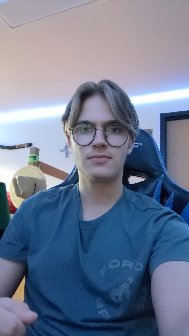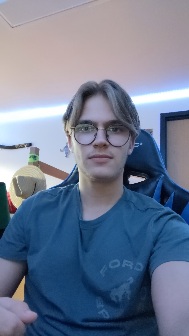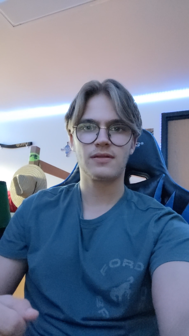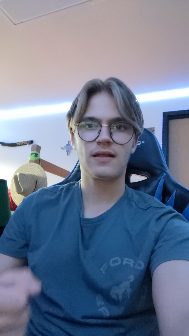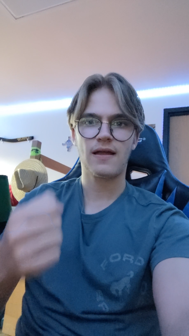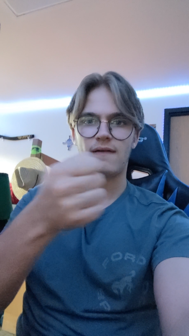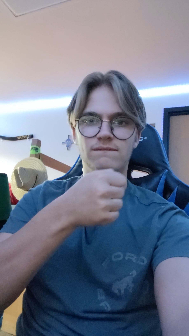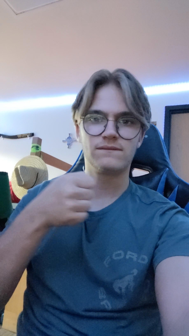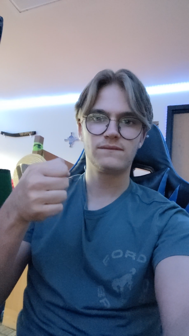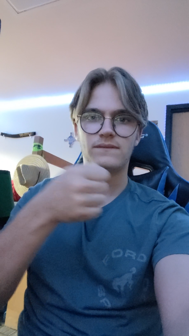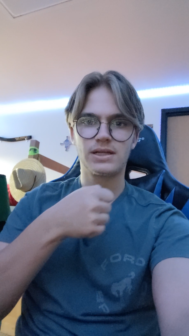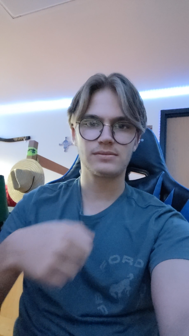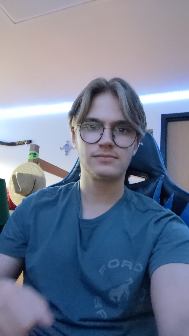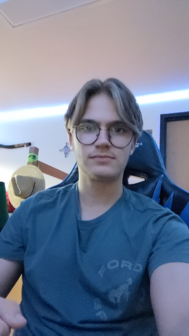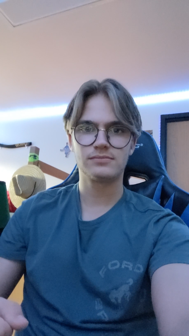coffee